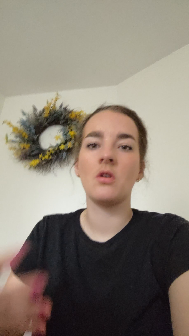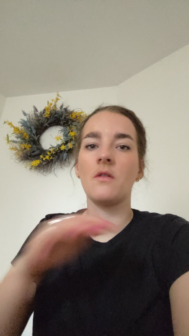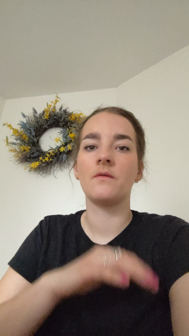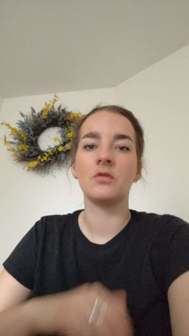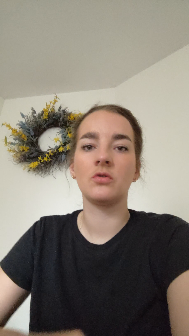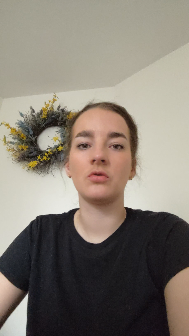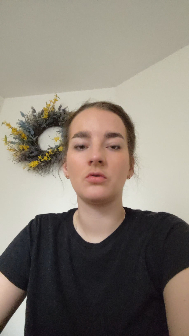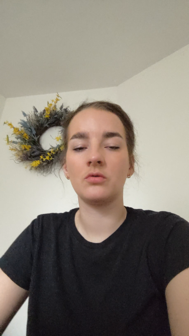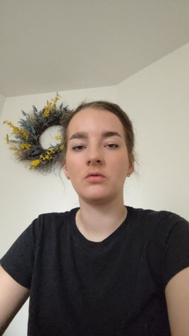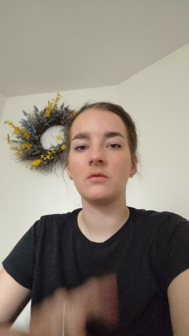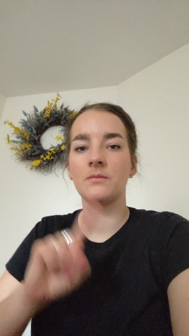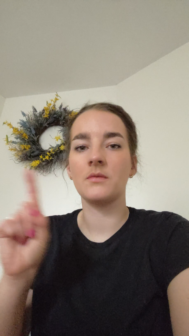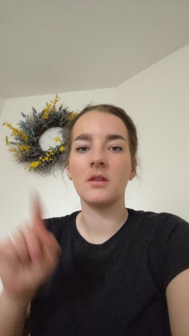but